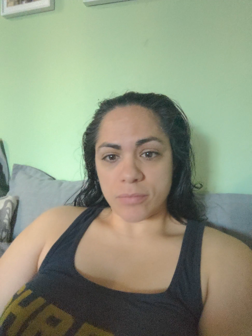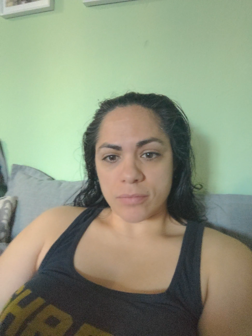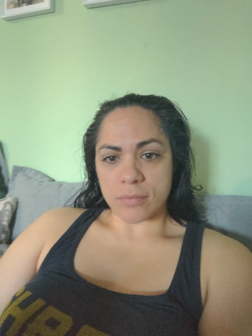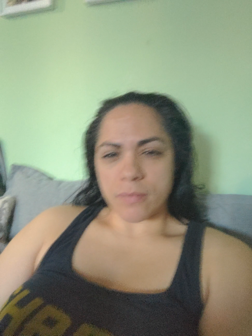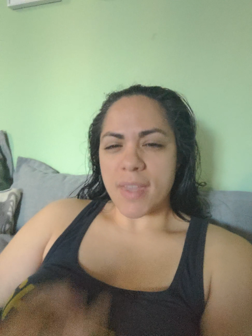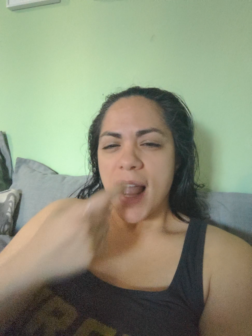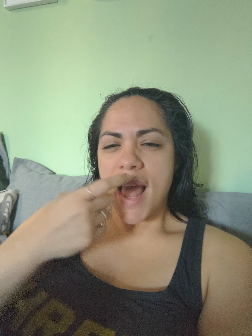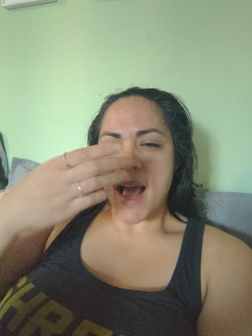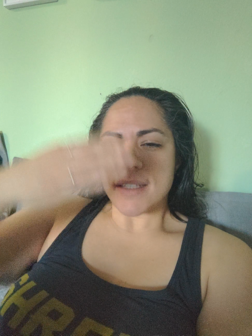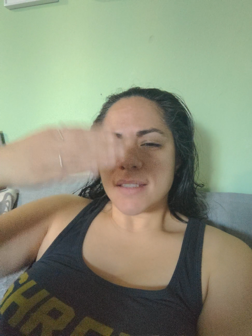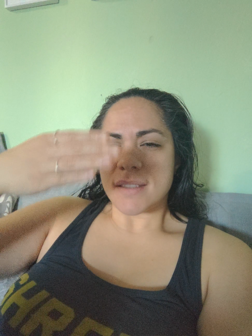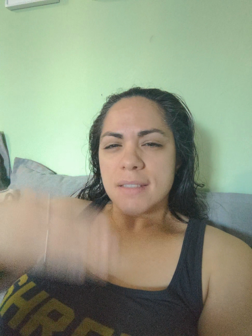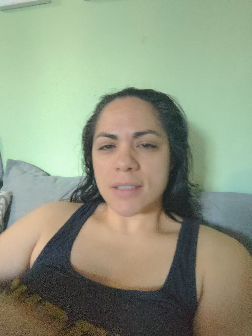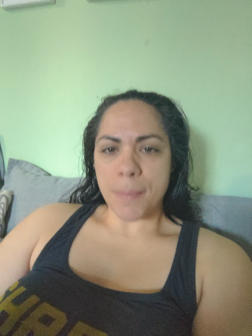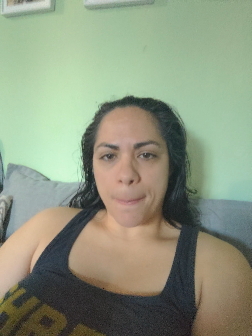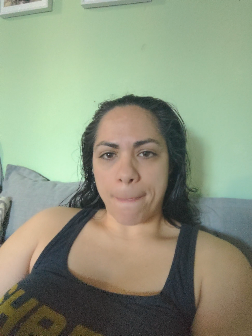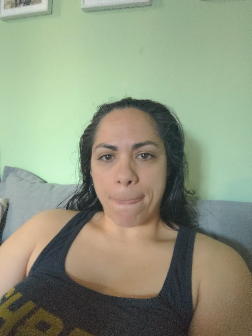window